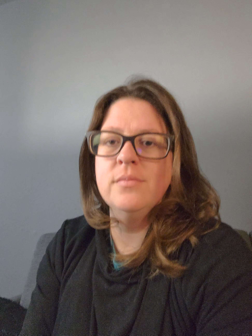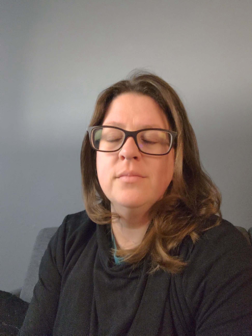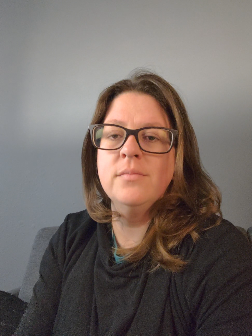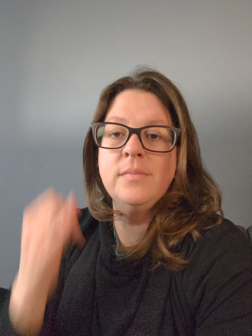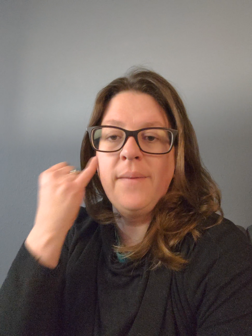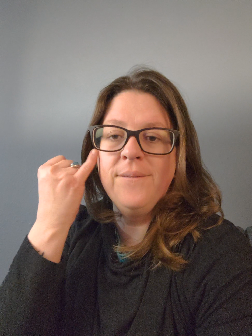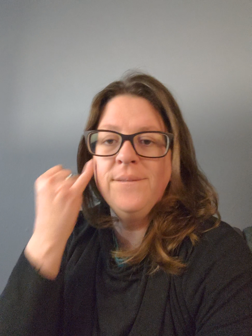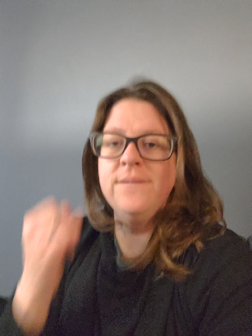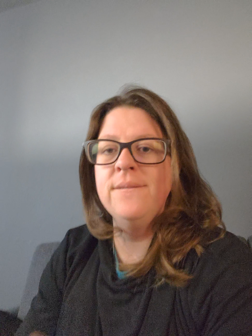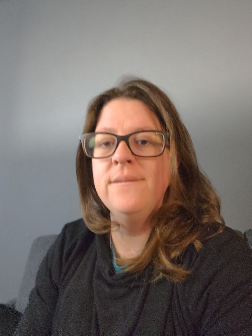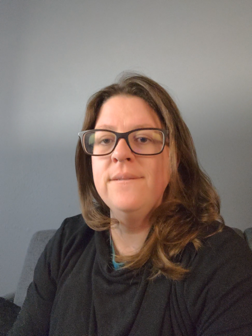if